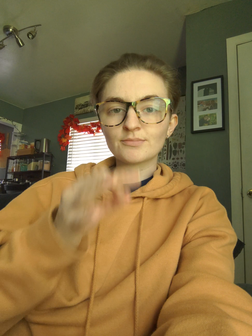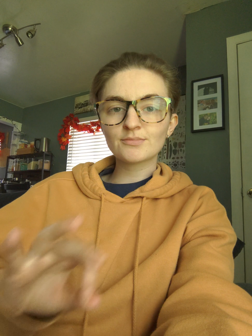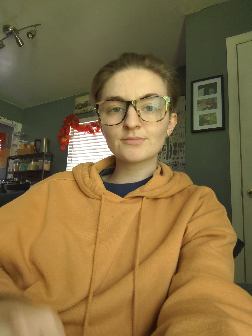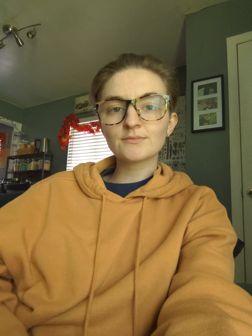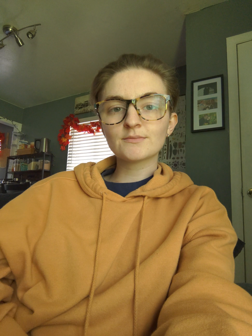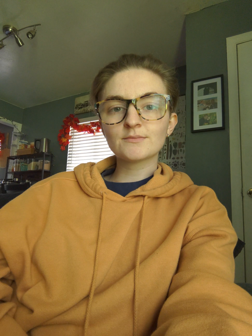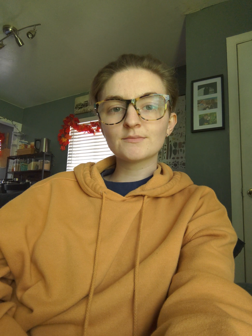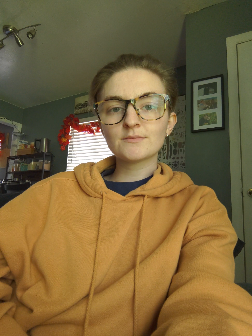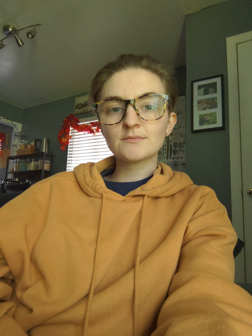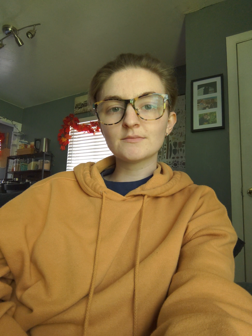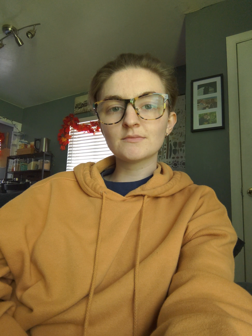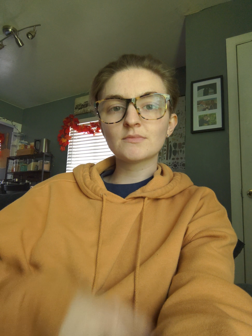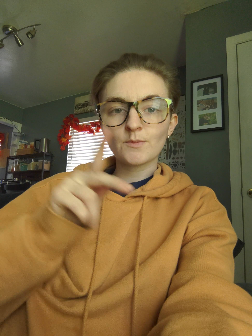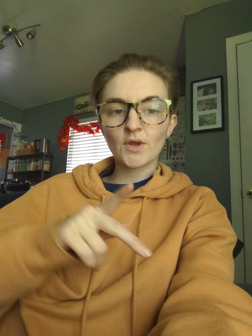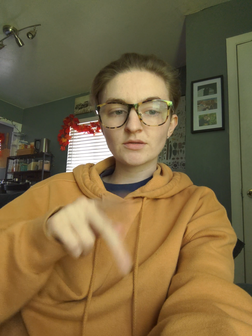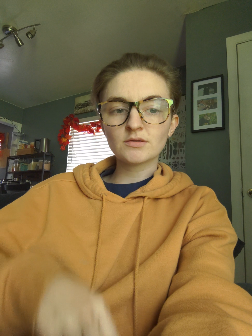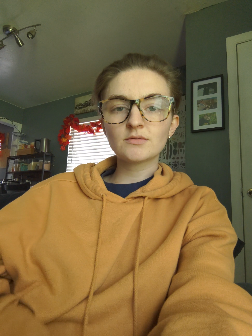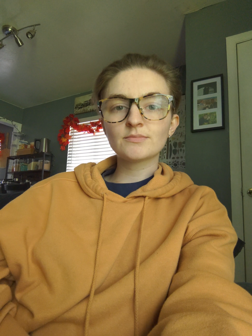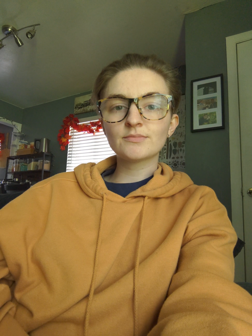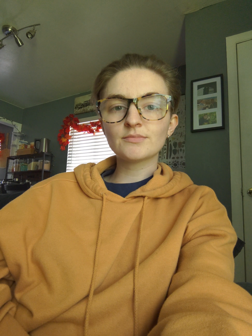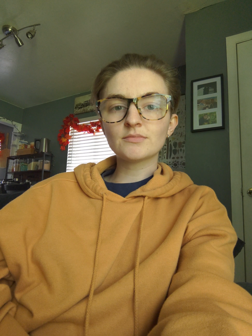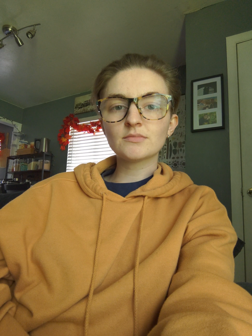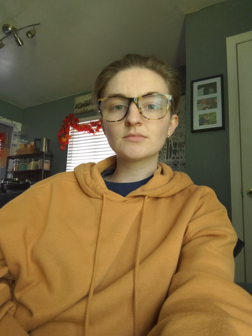people